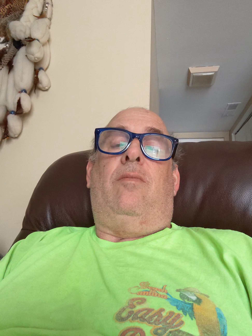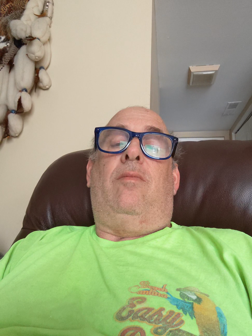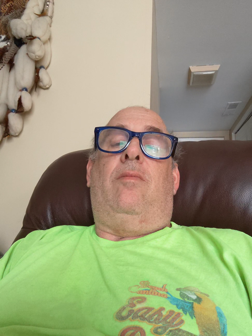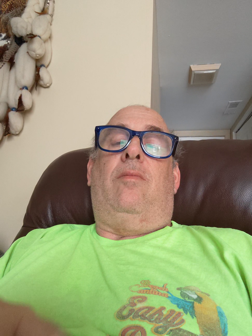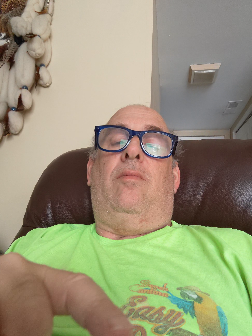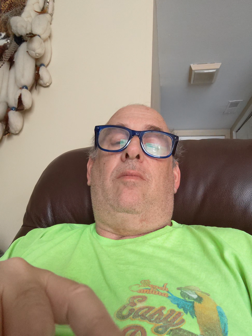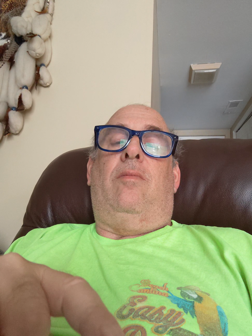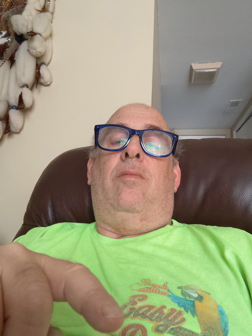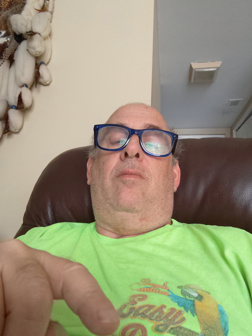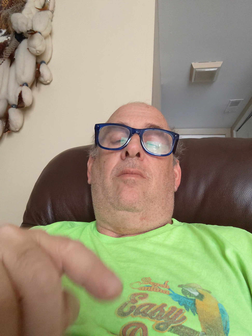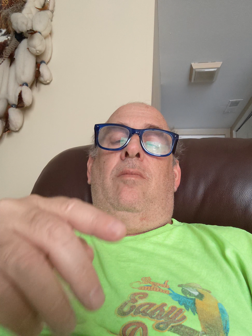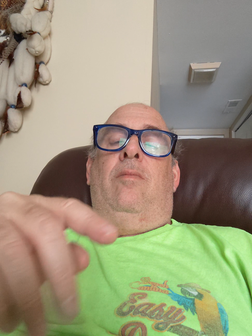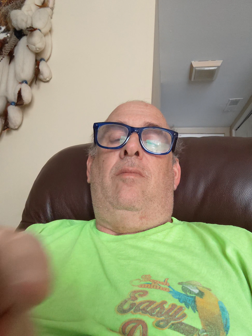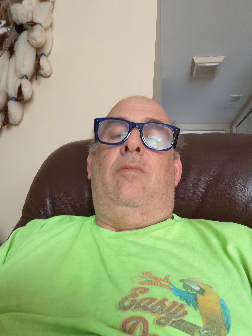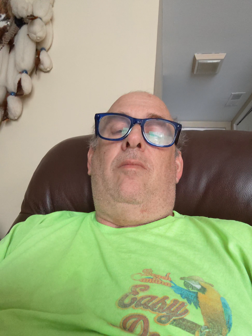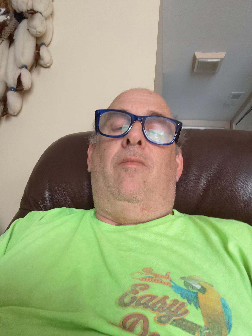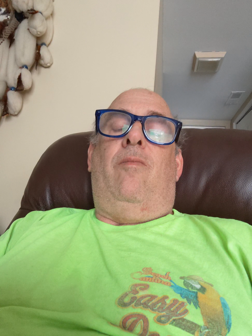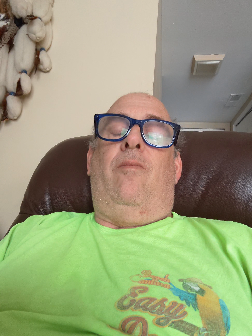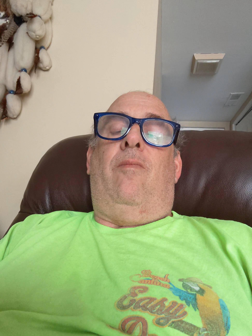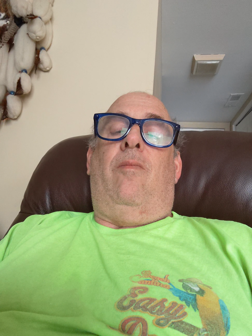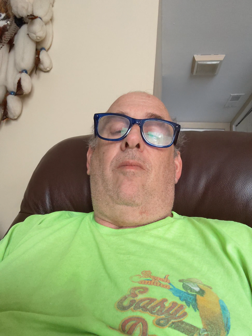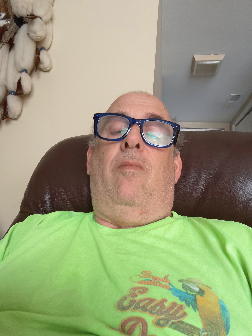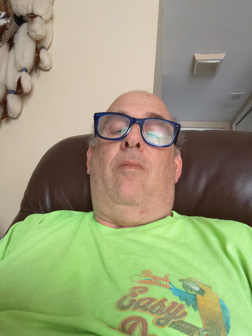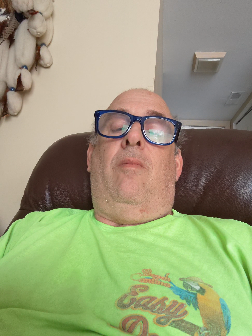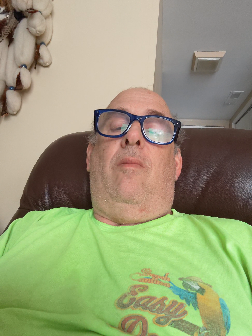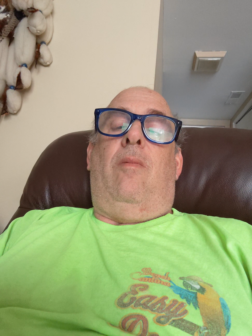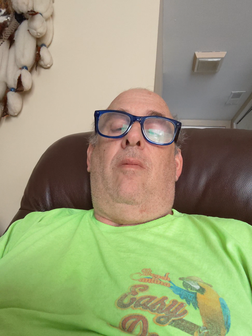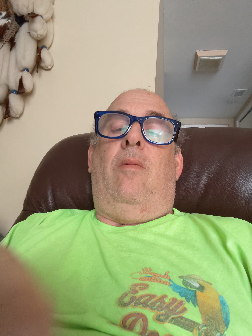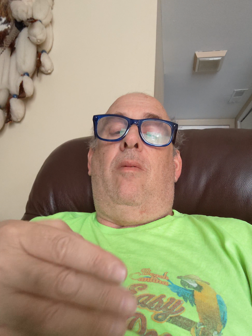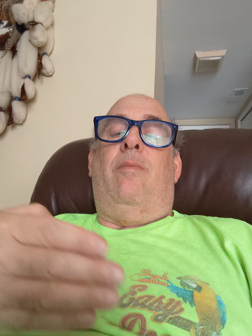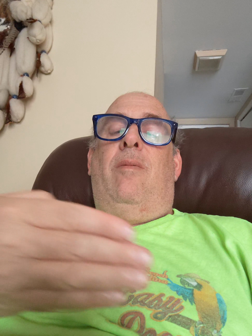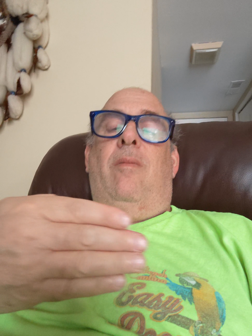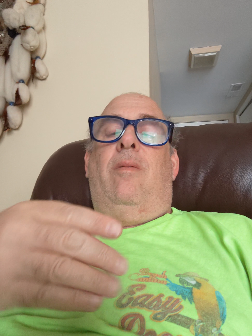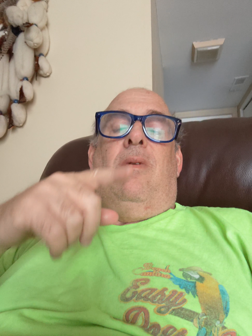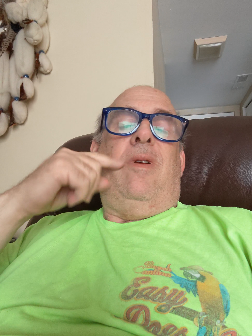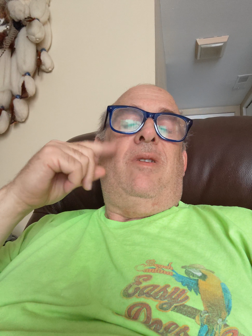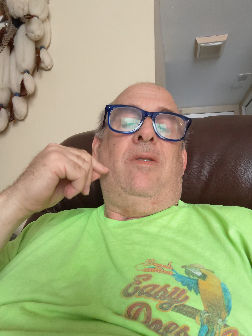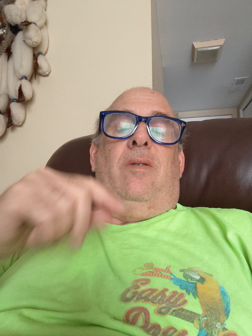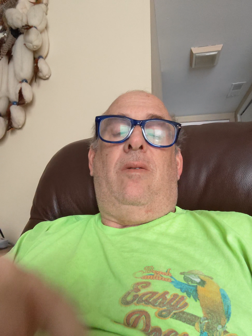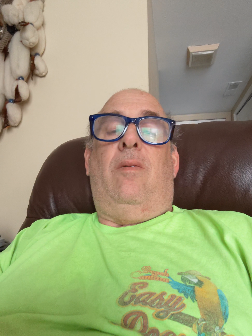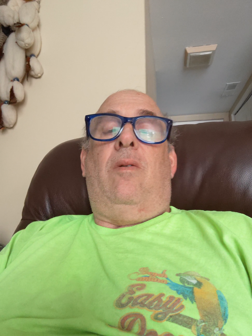kitty